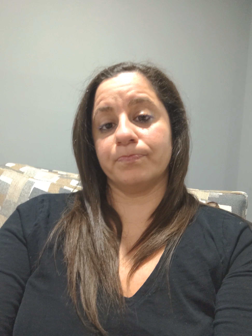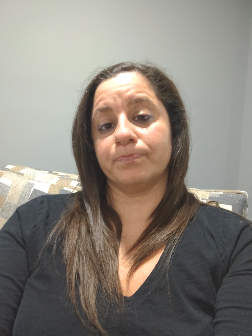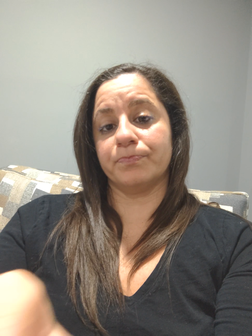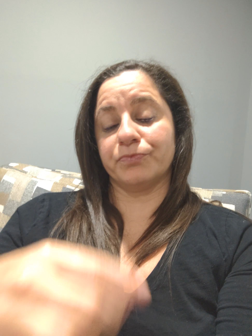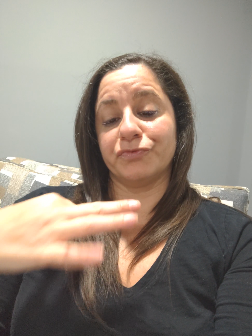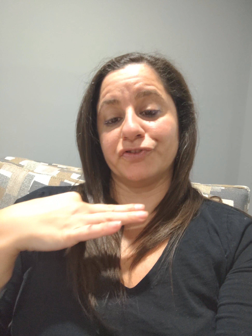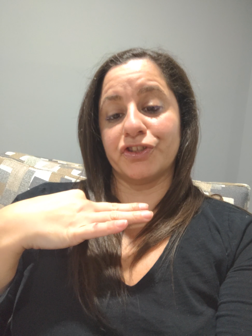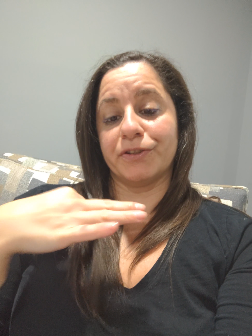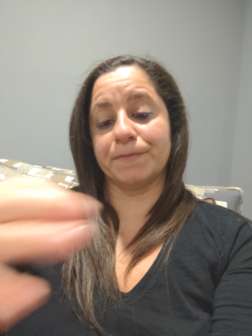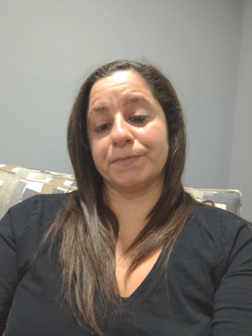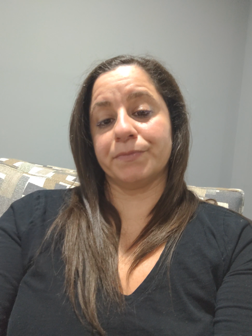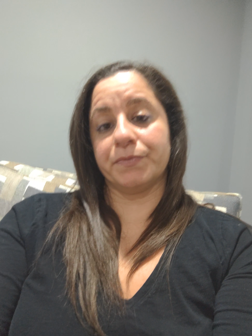shirt